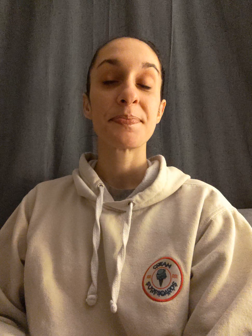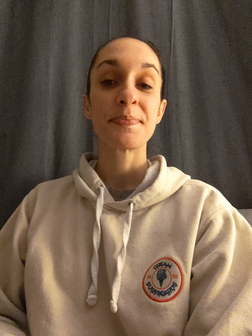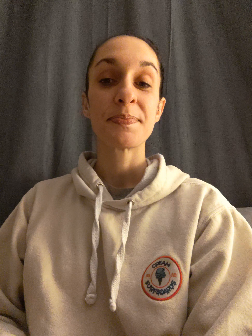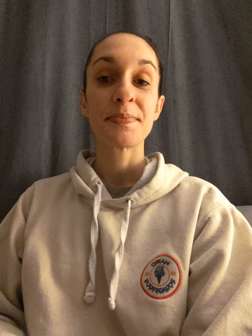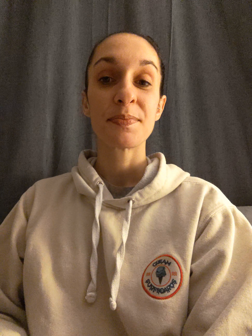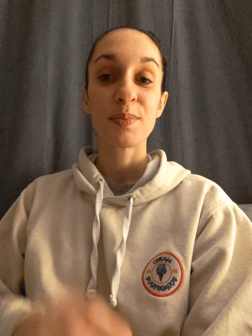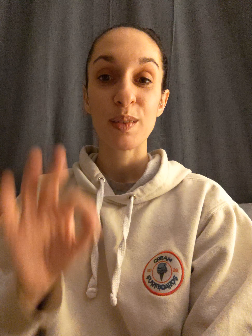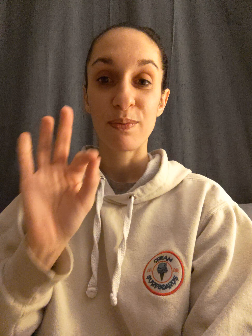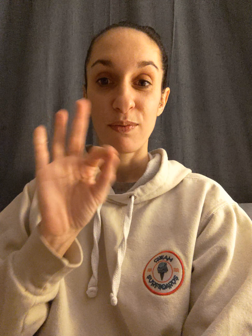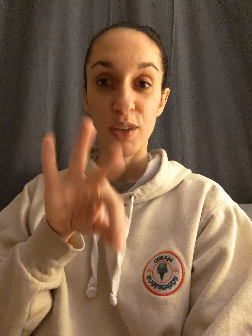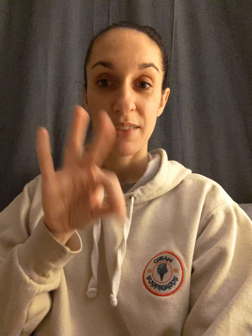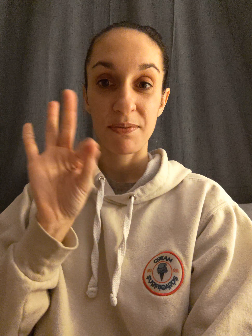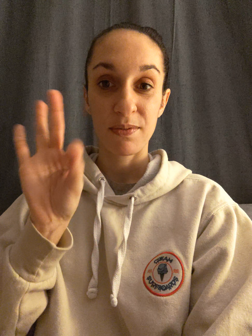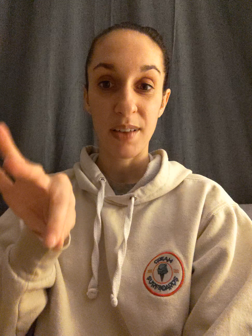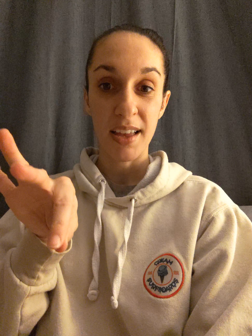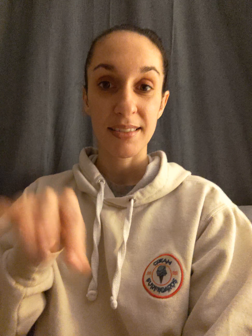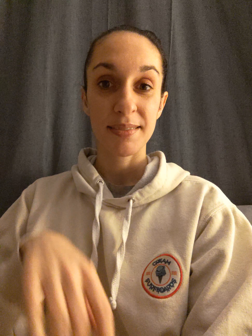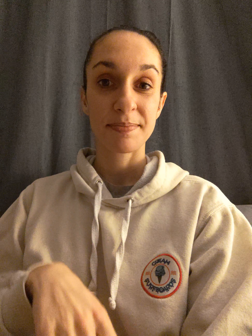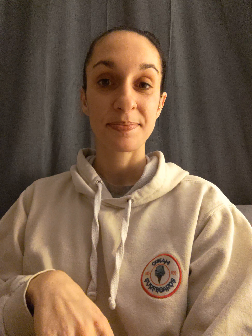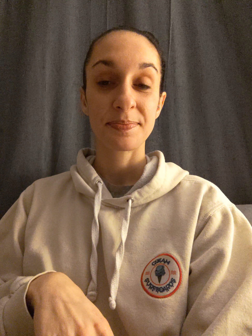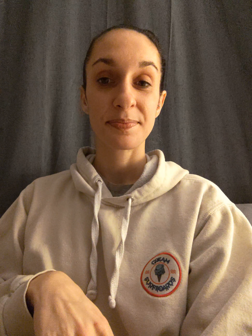french fries